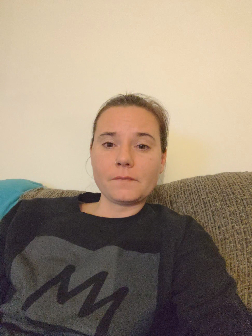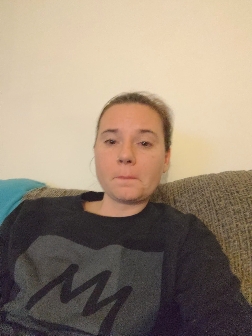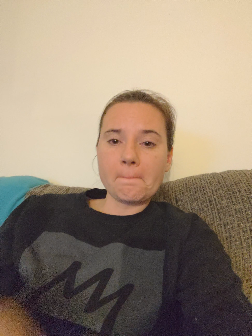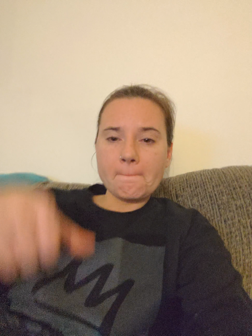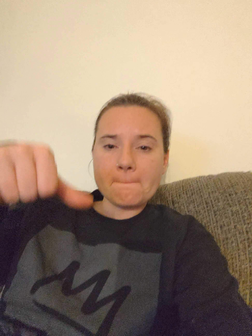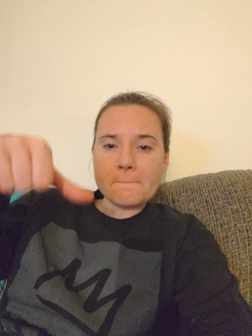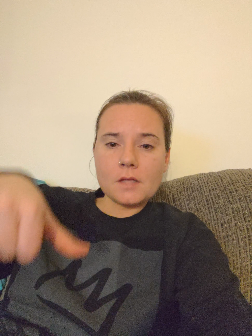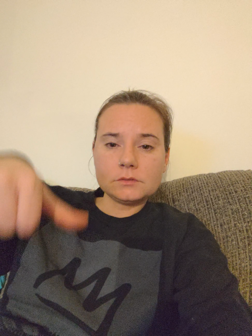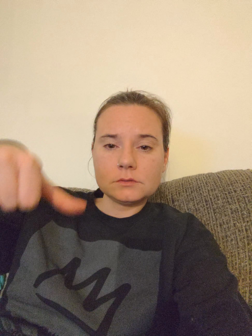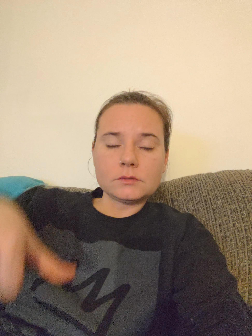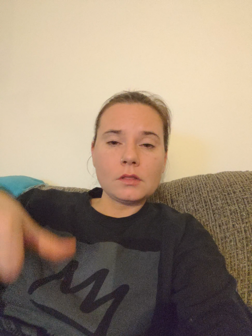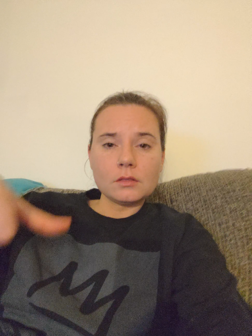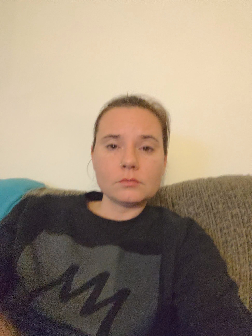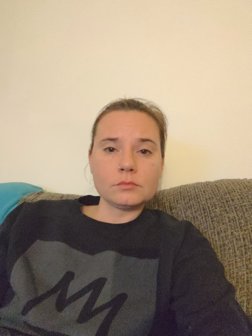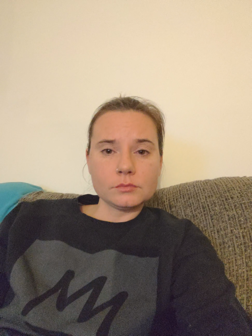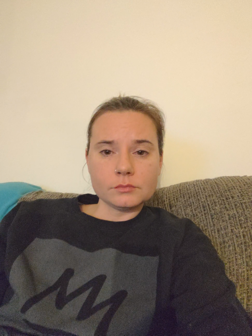puzzle